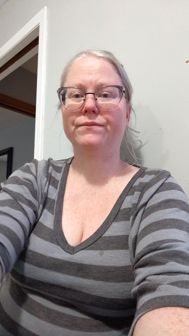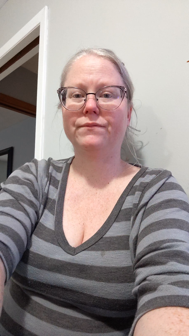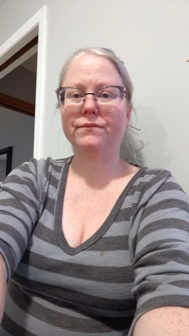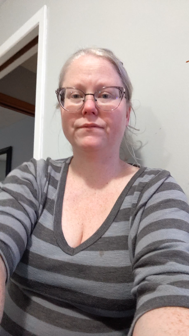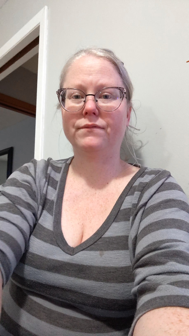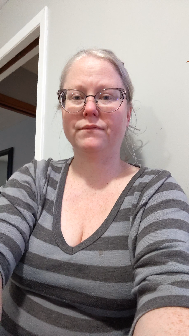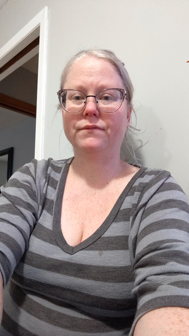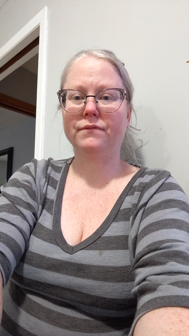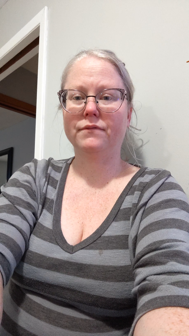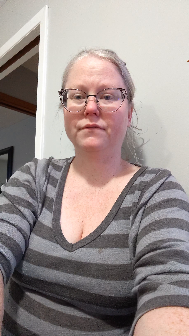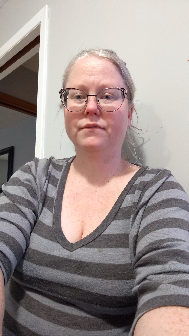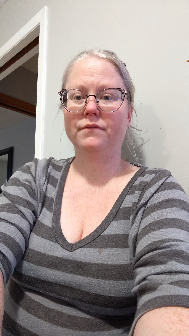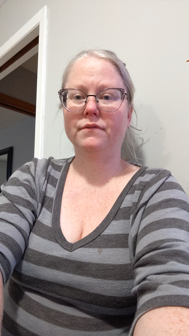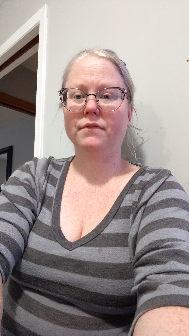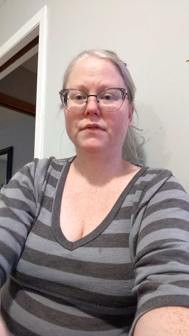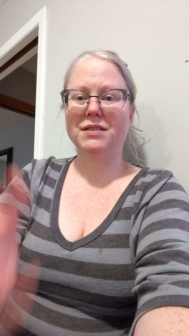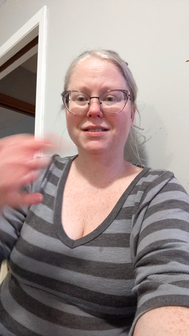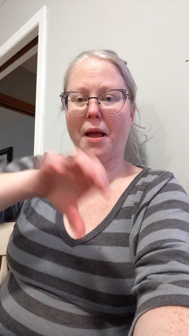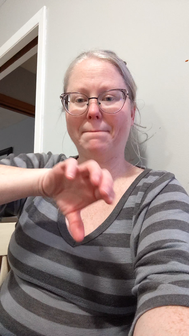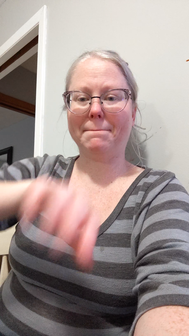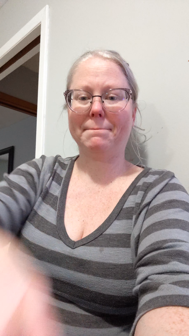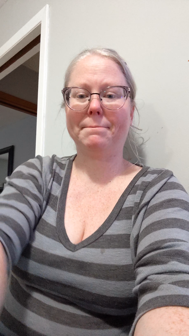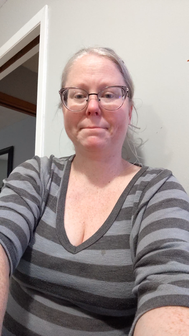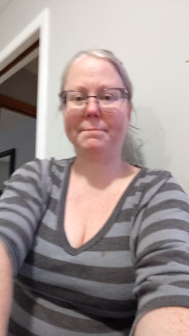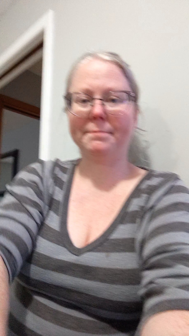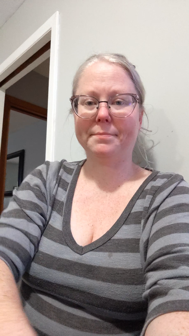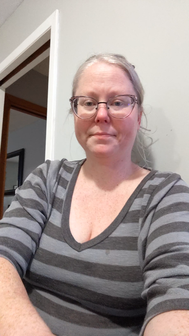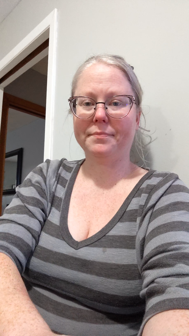dump